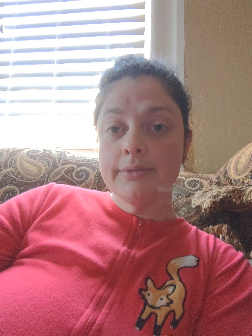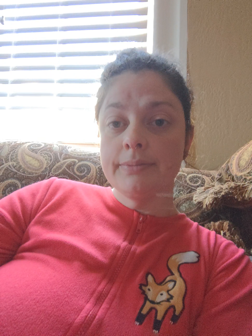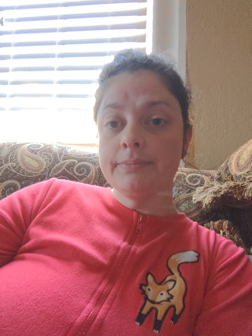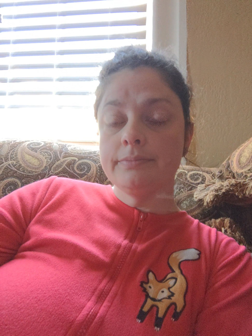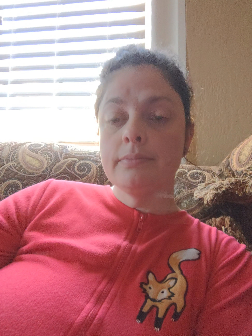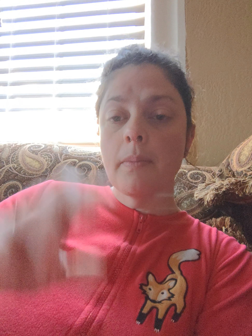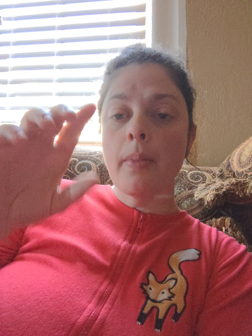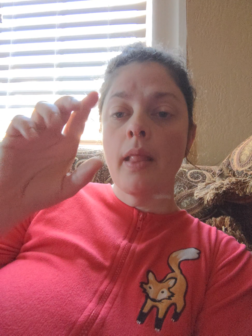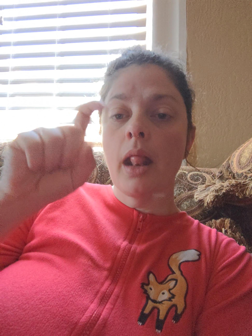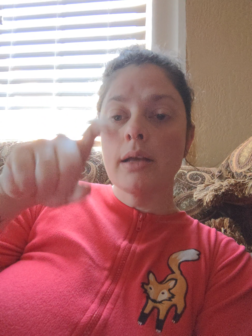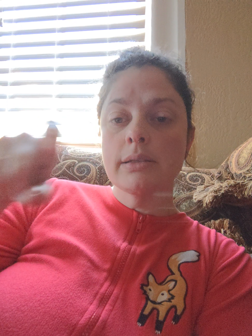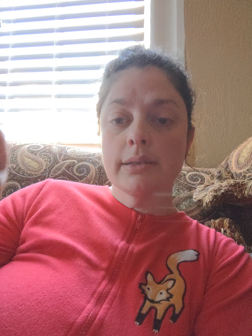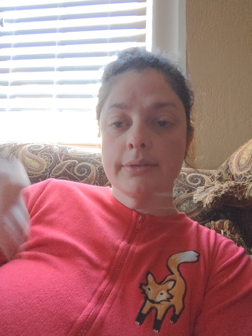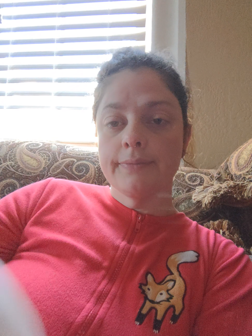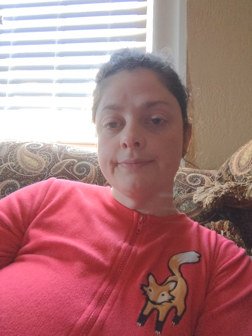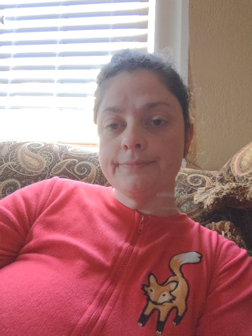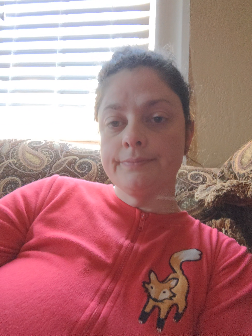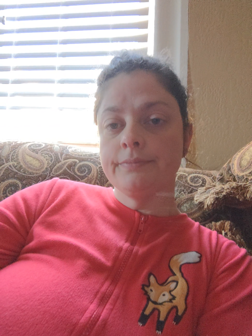closet